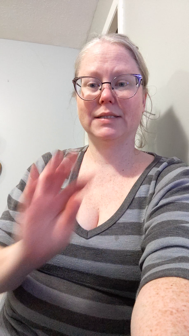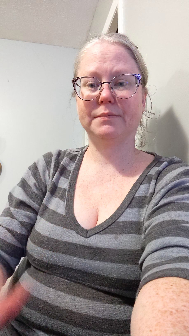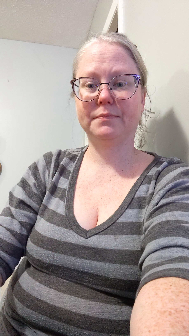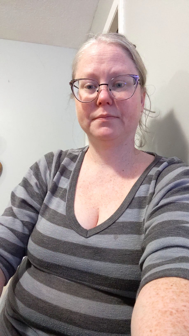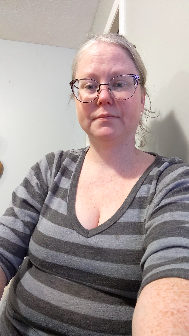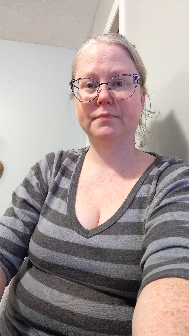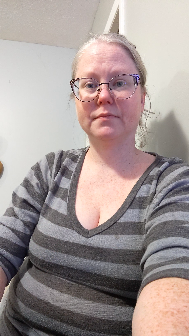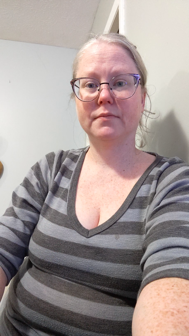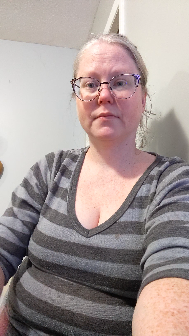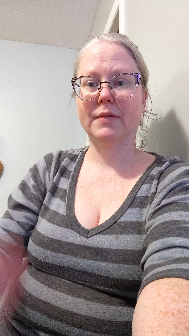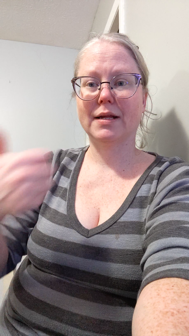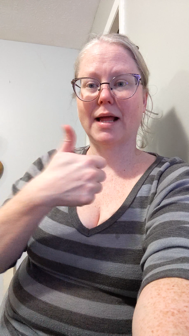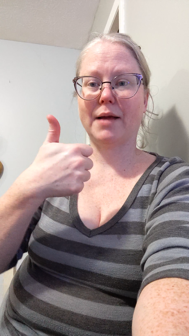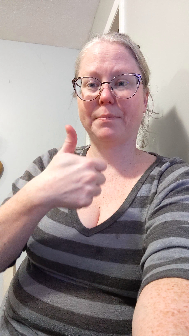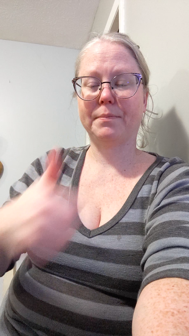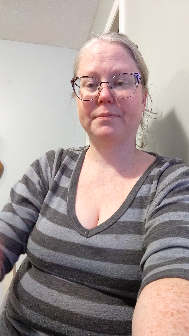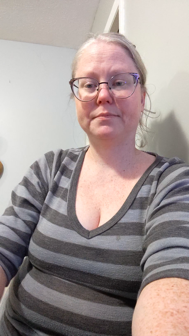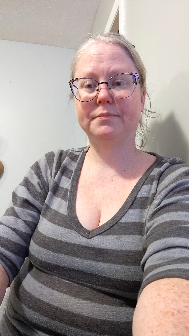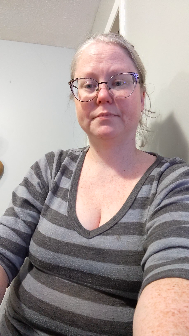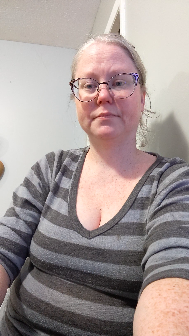game